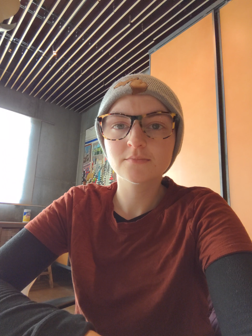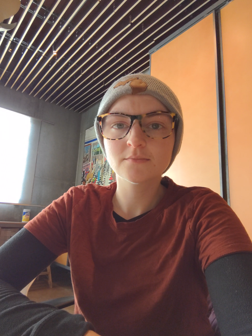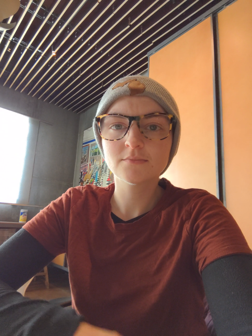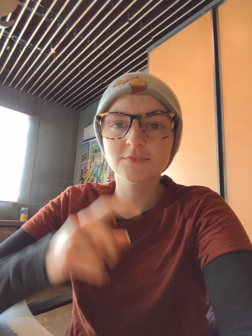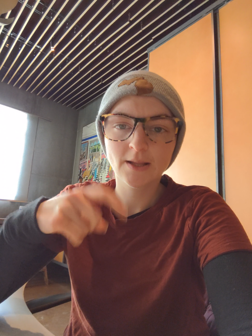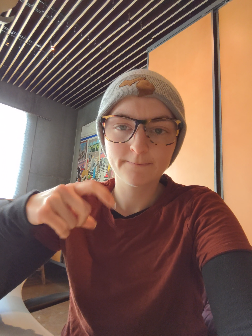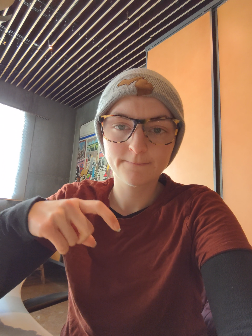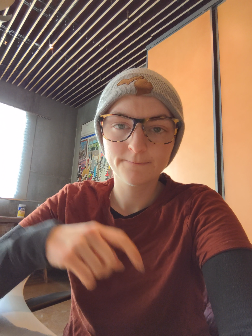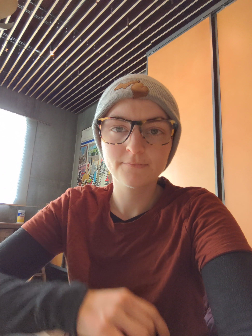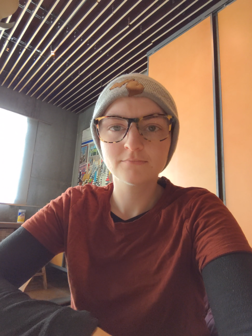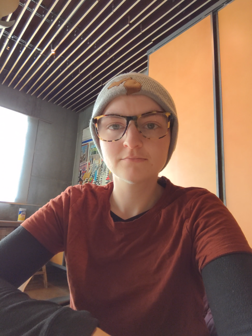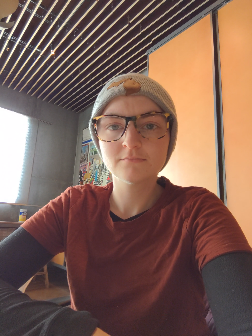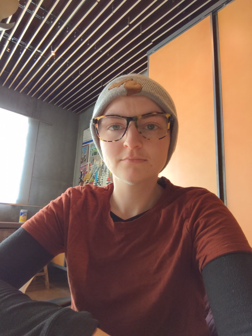time